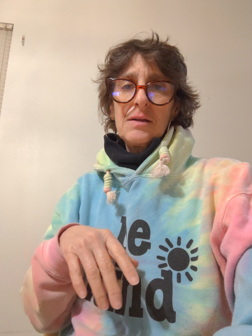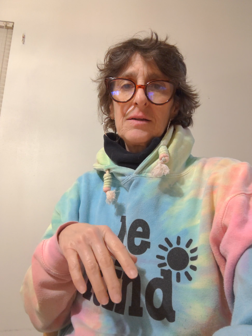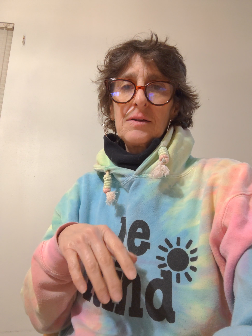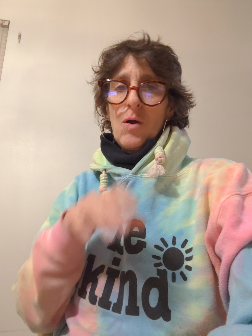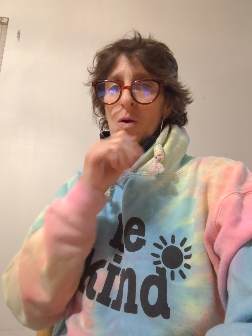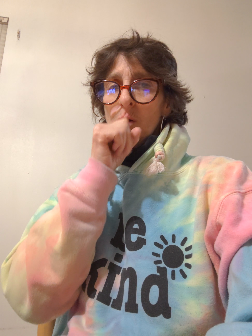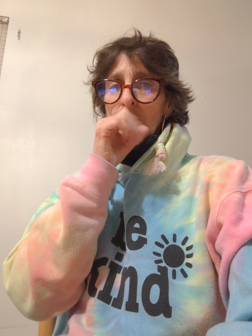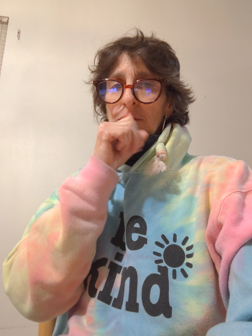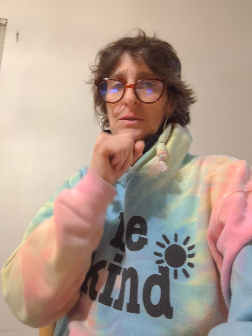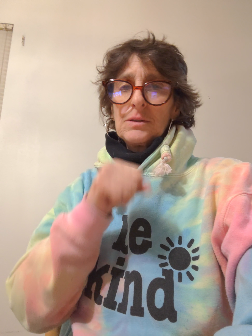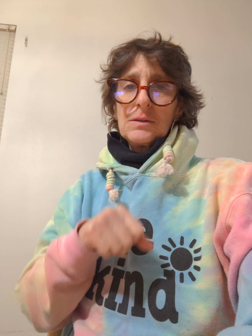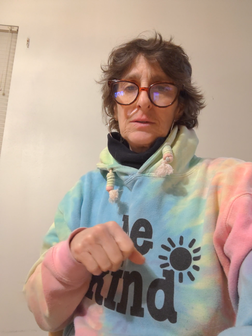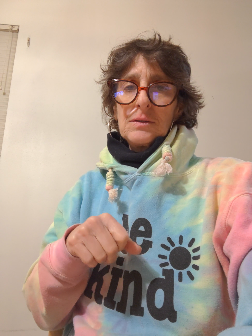orange